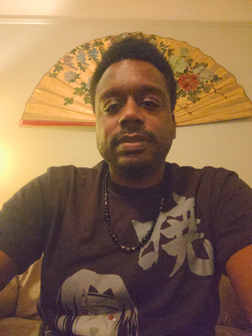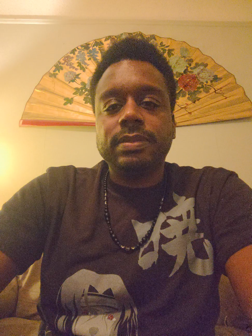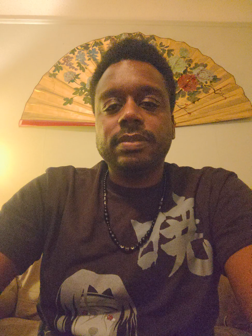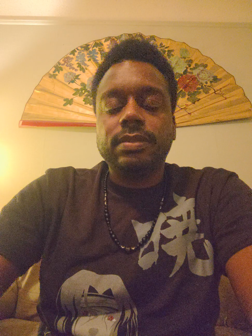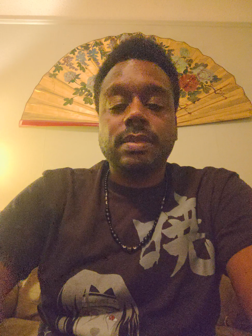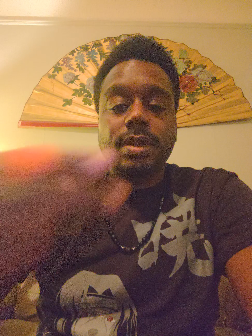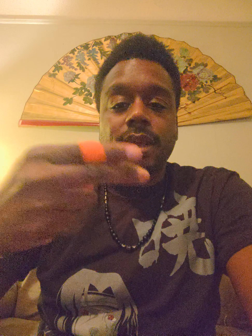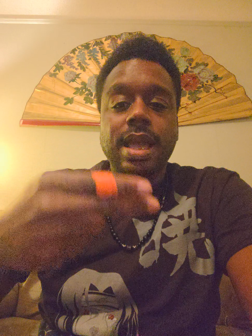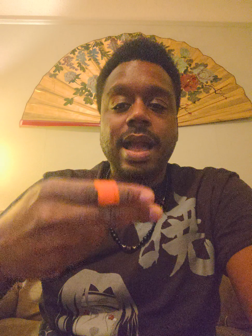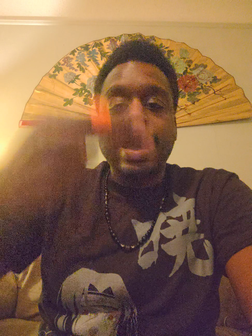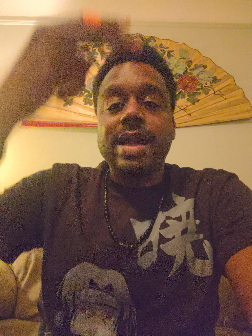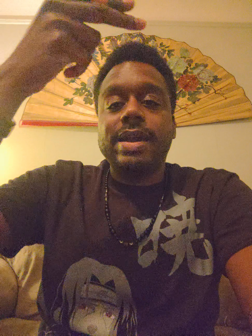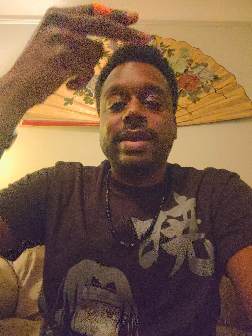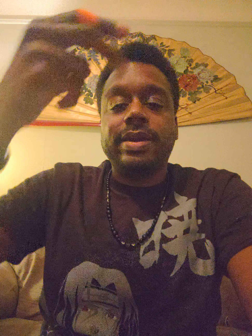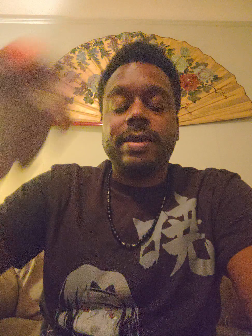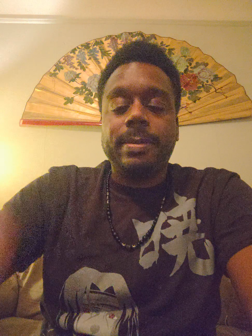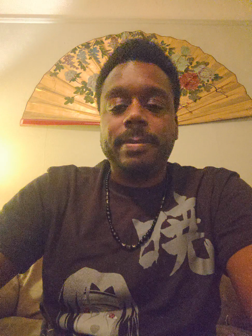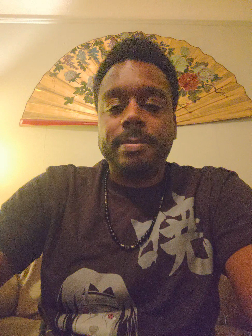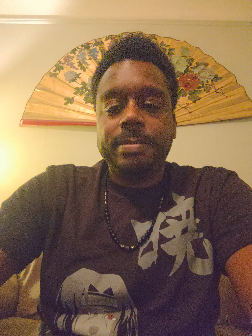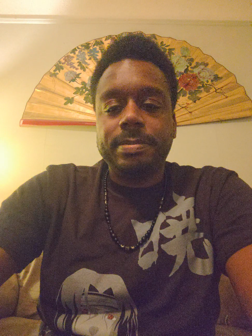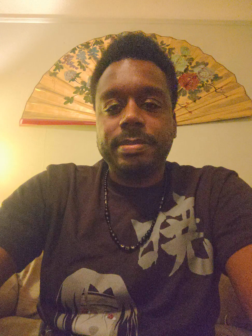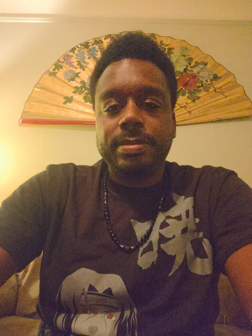high